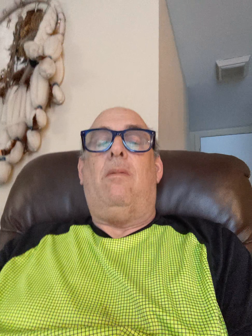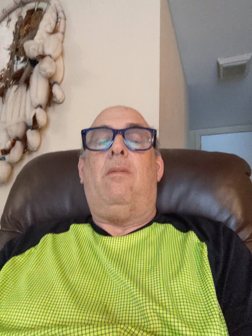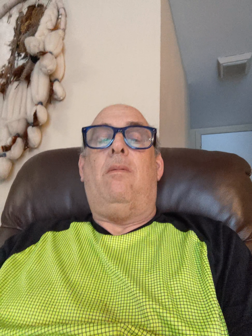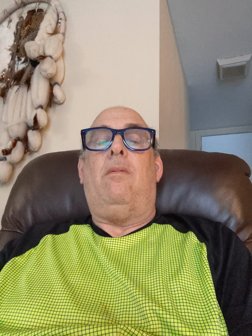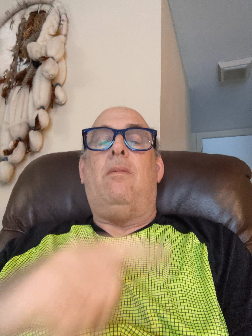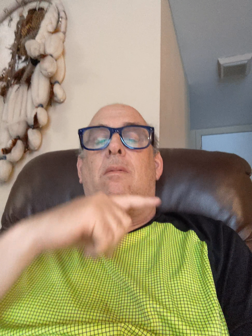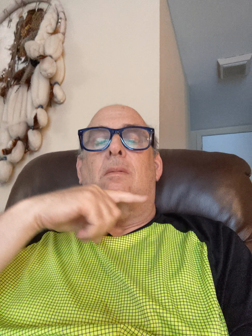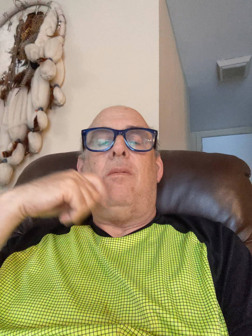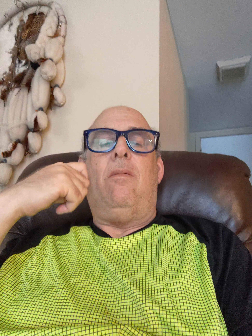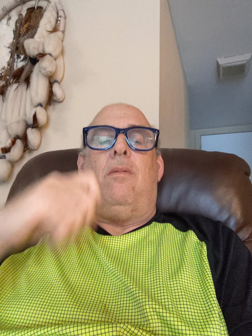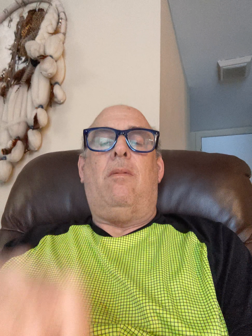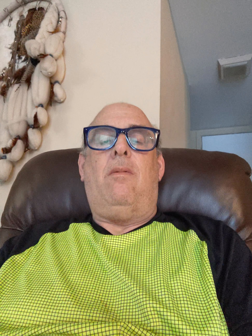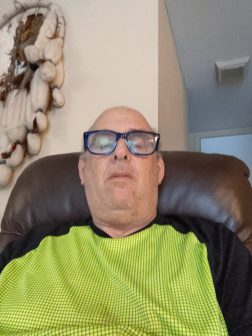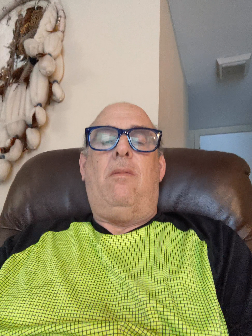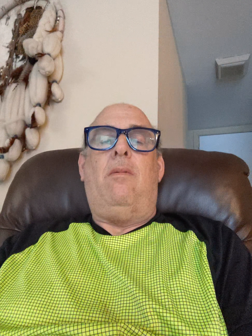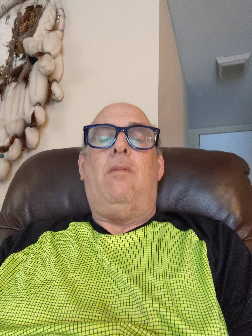dryer